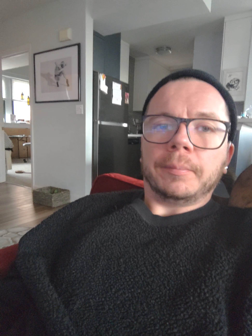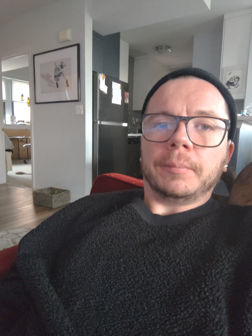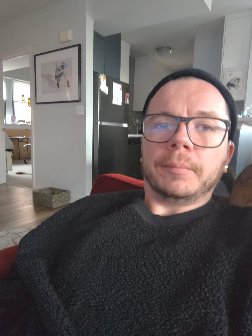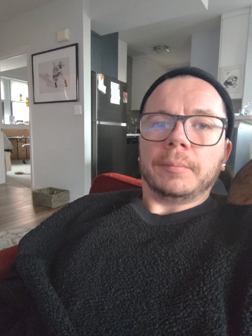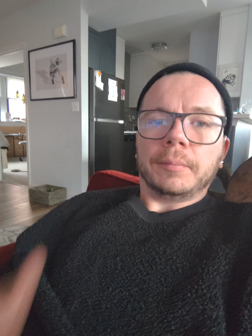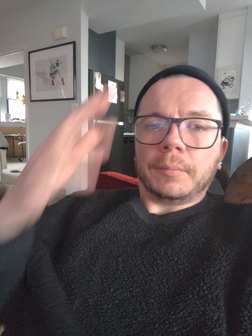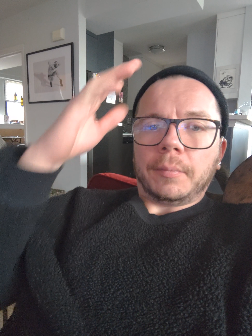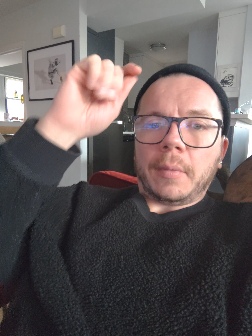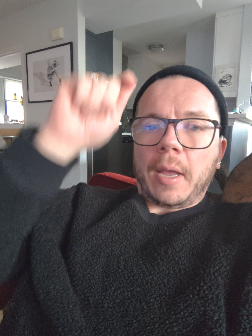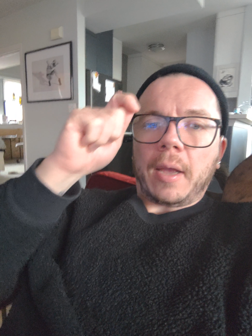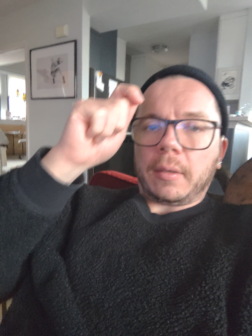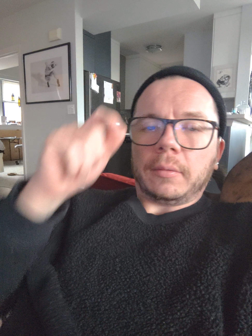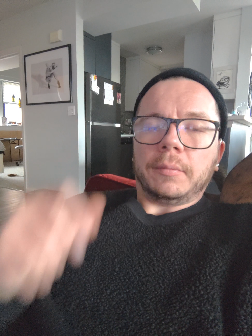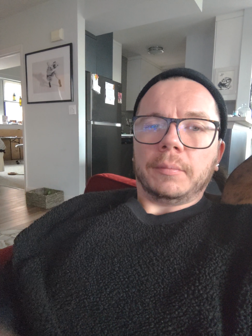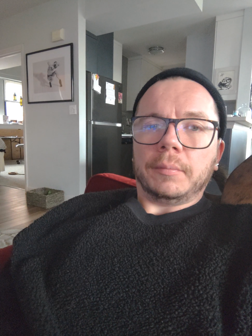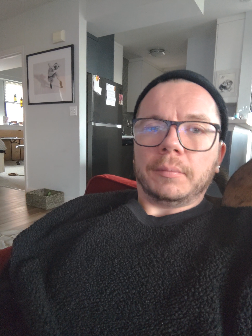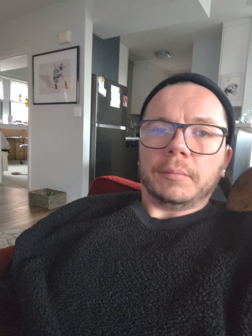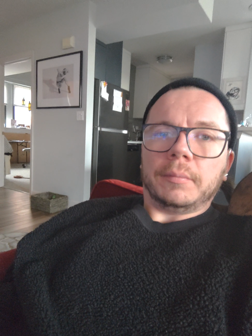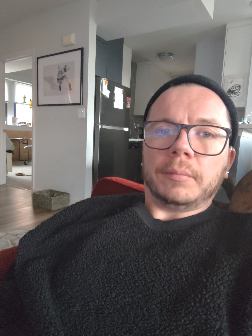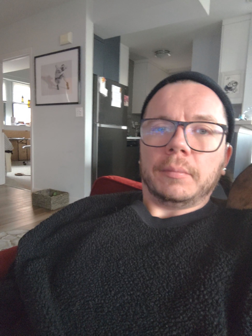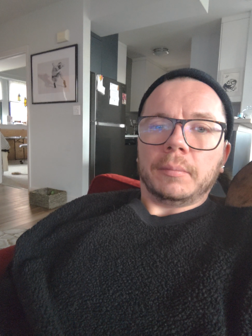hat